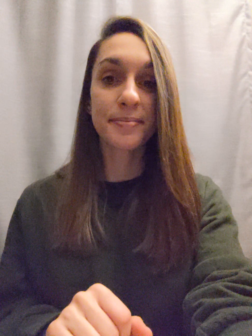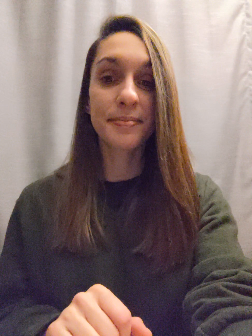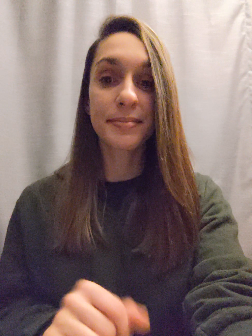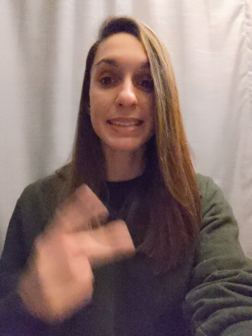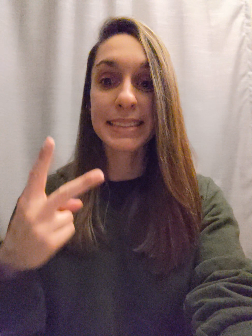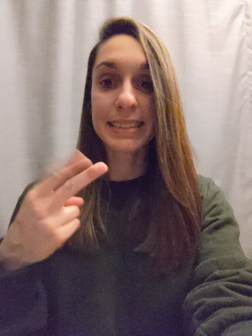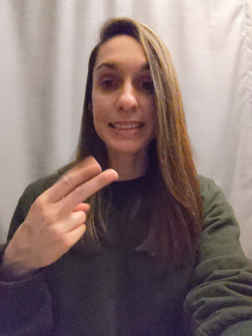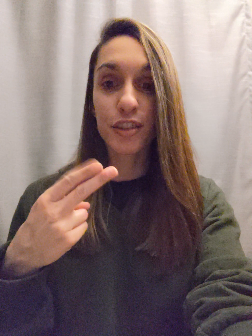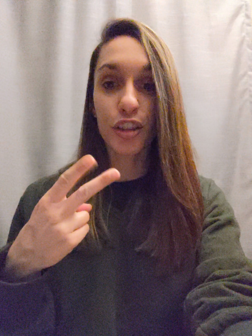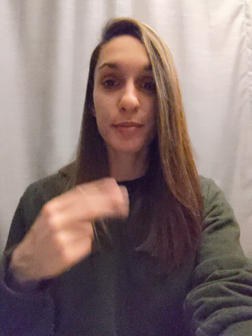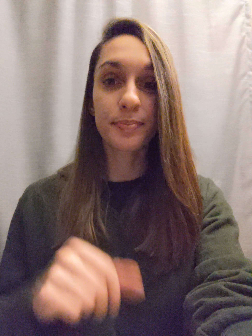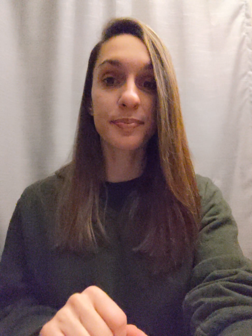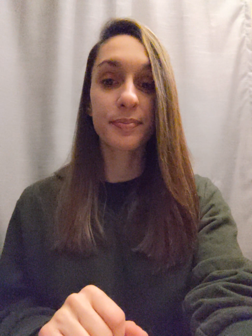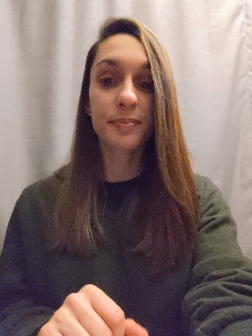scissors